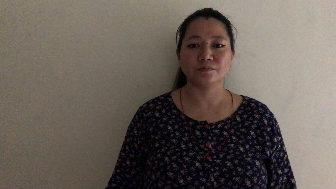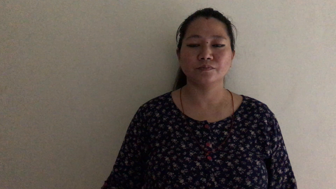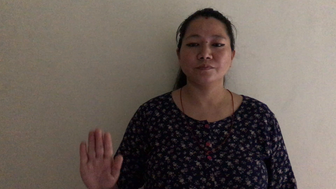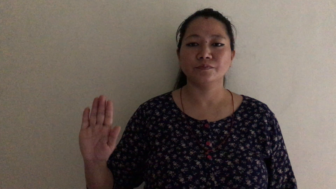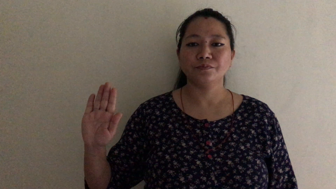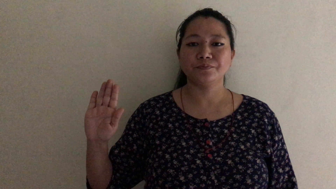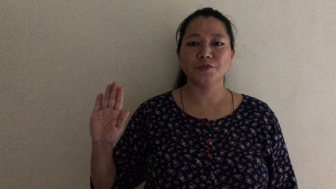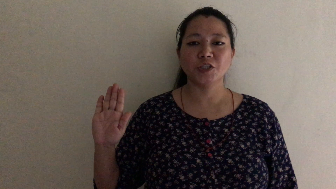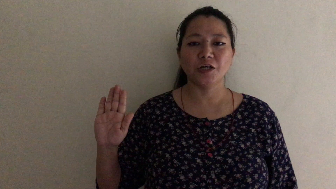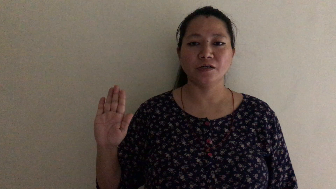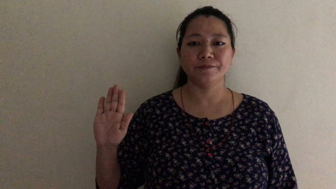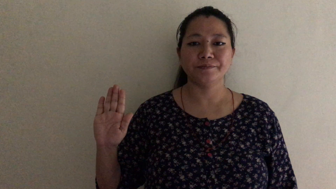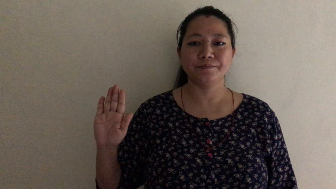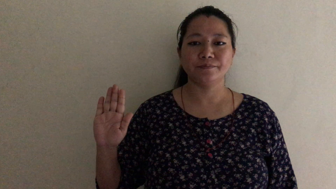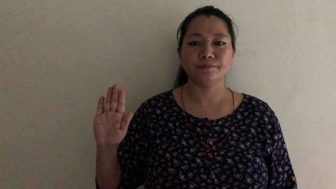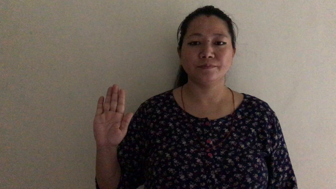छ